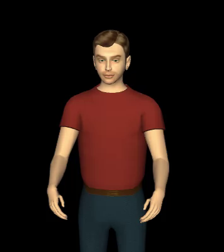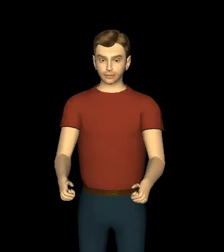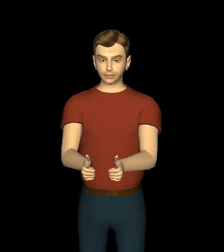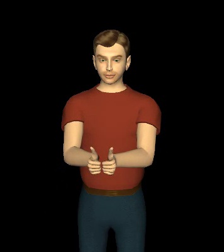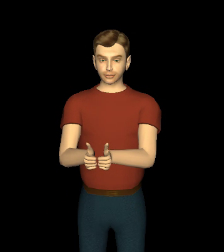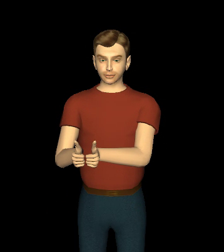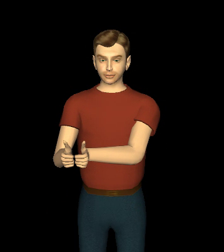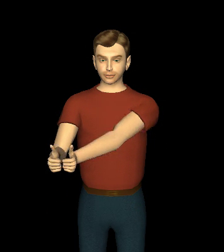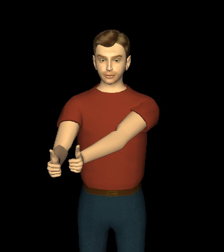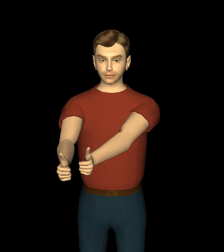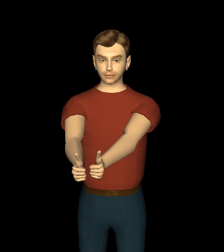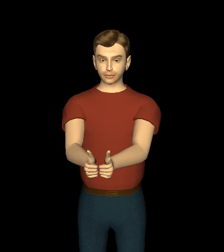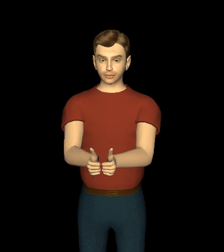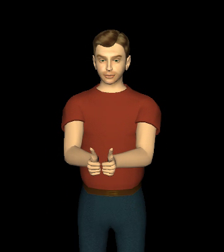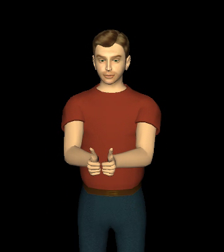معا